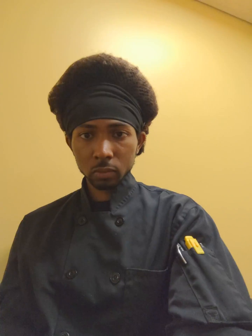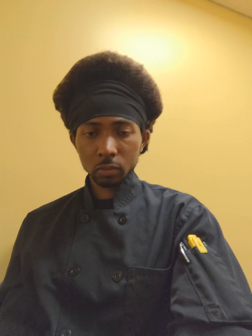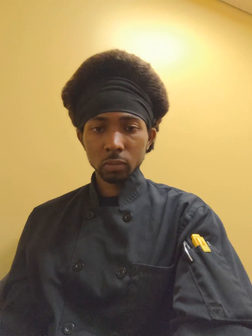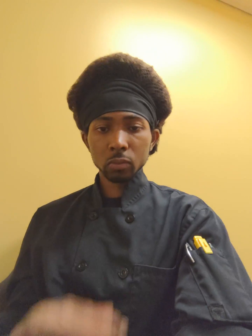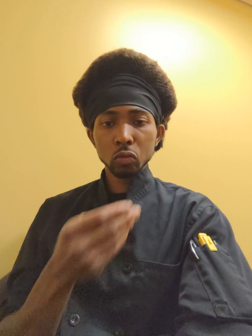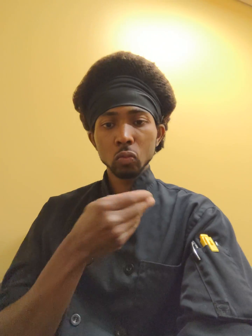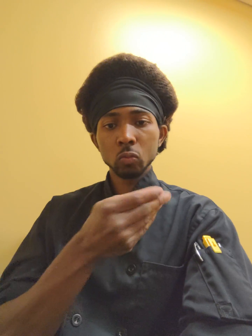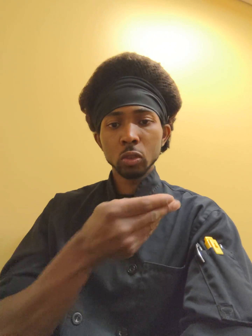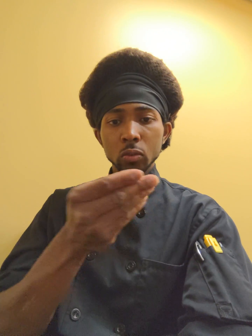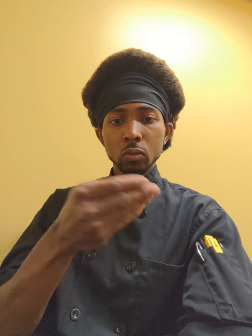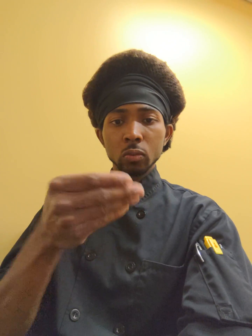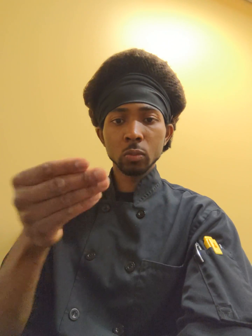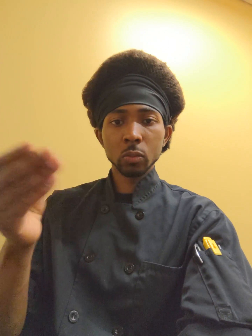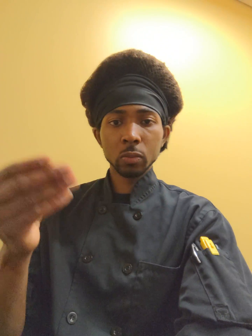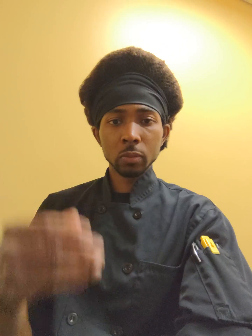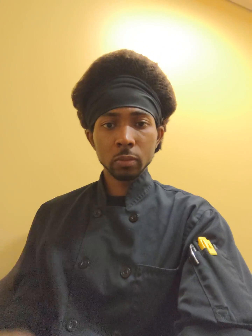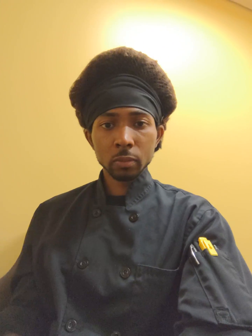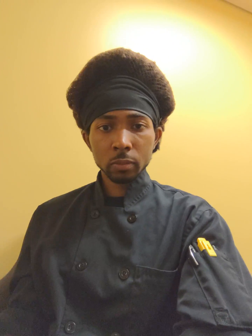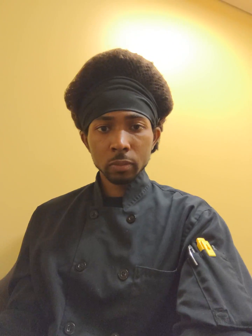shopping